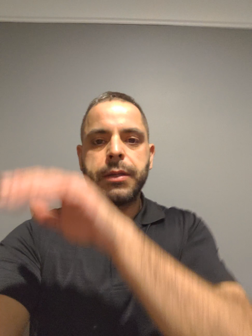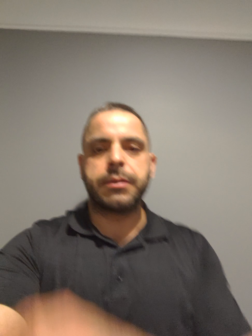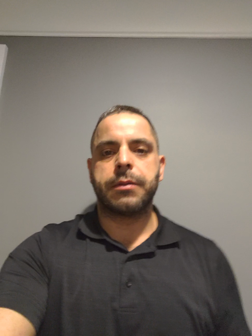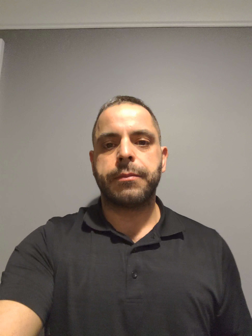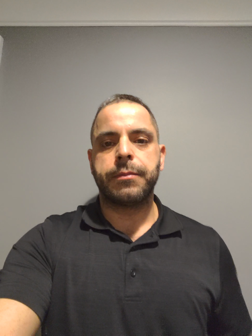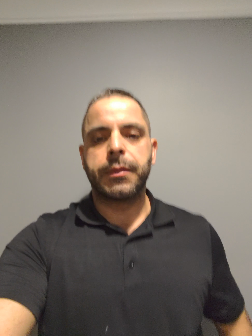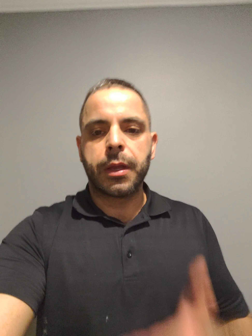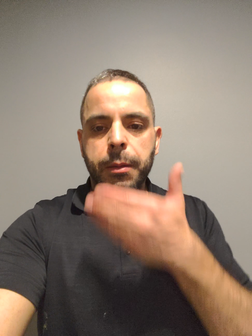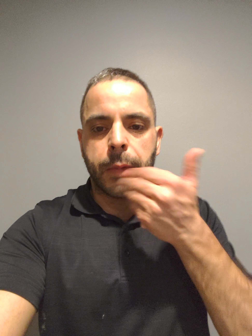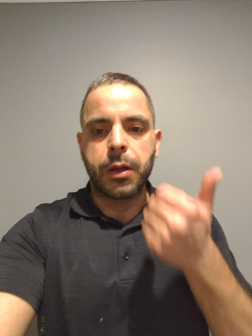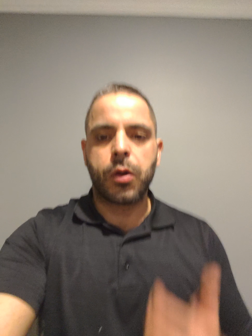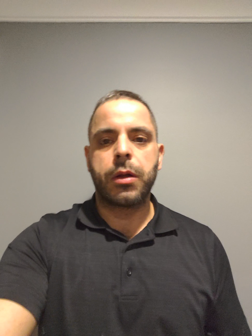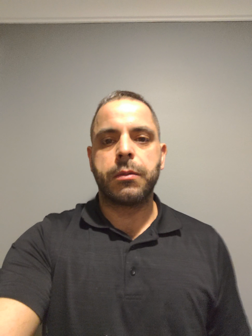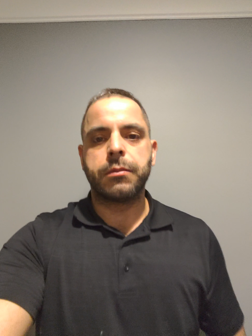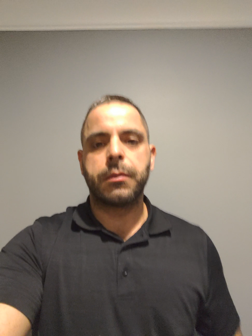better